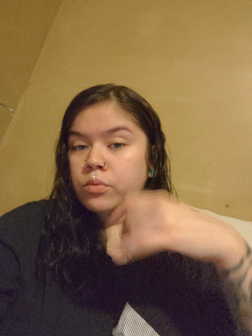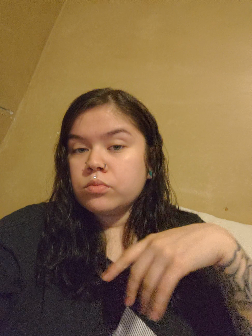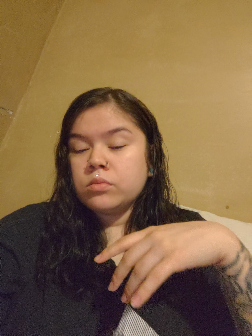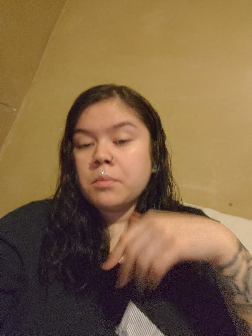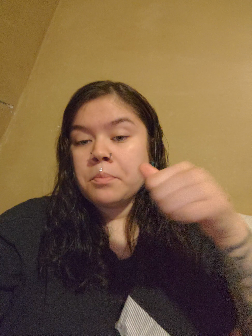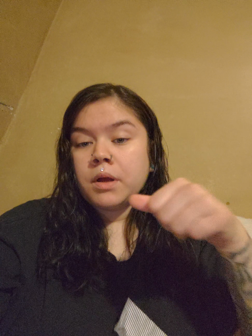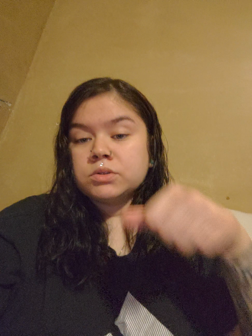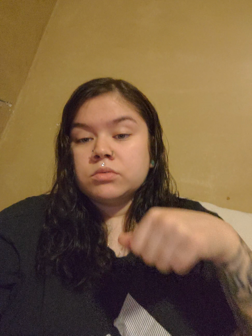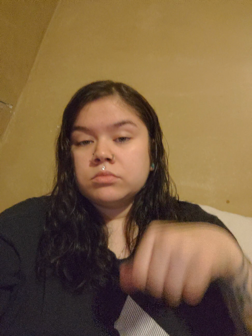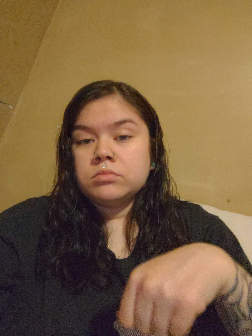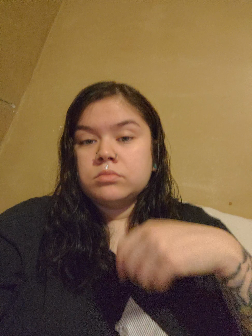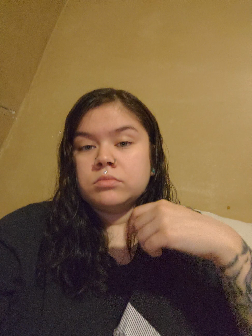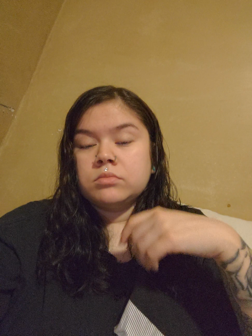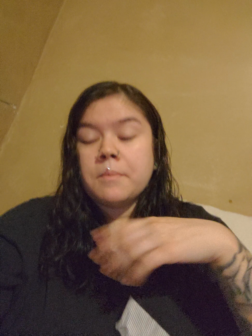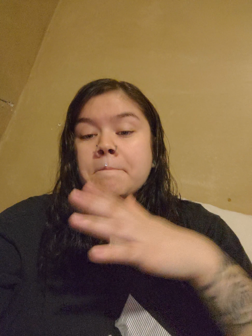puzzle